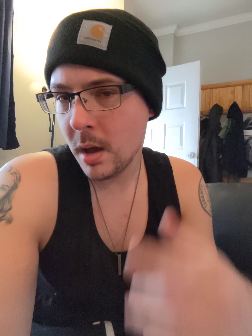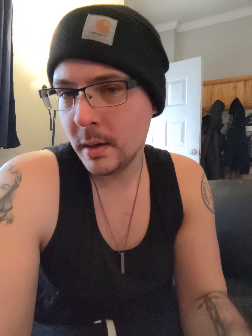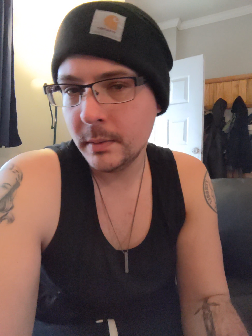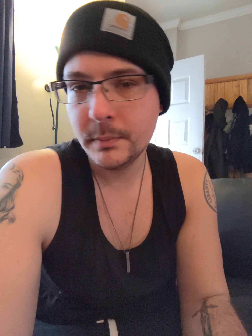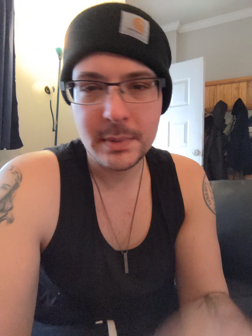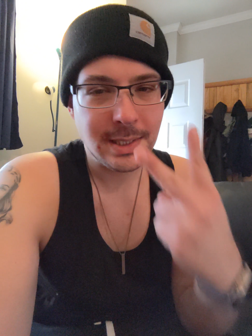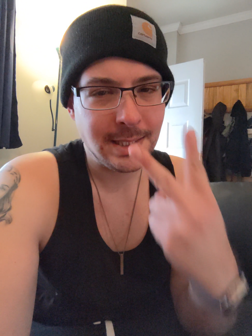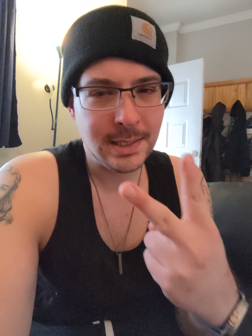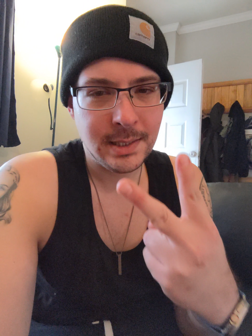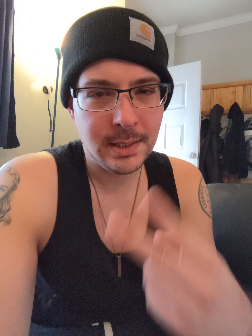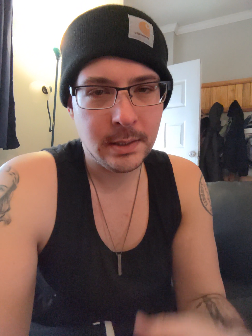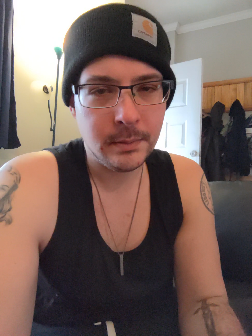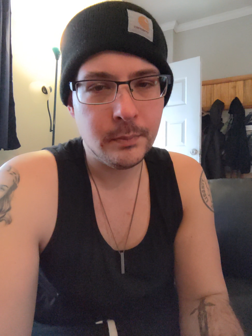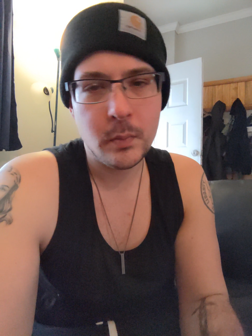see